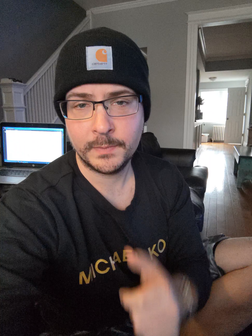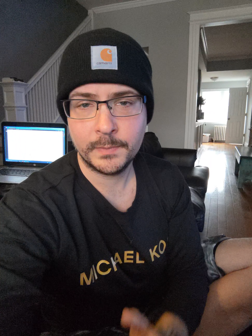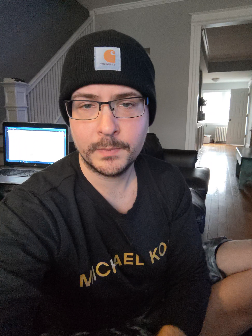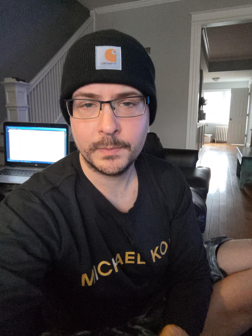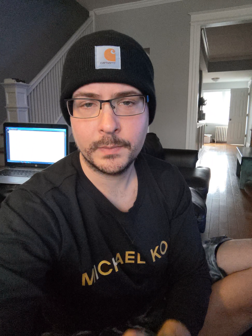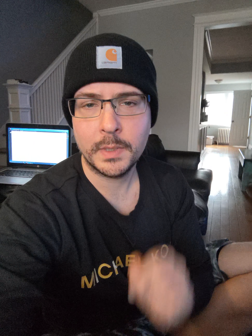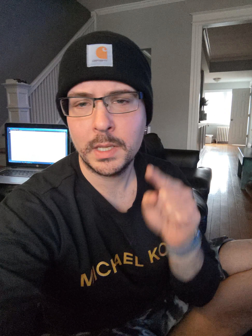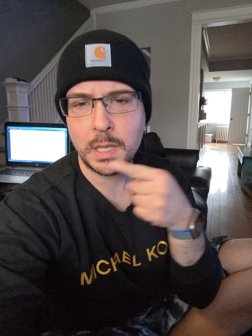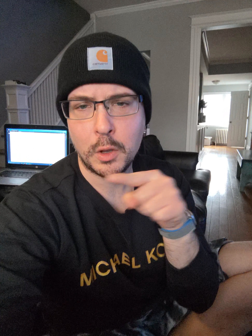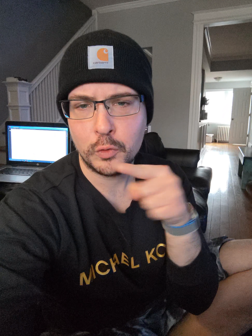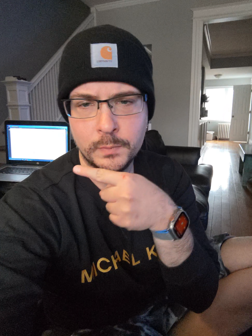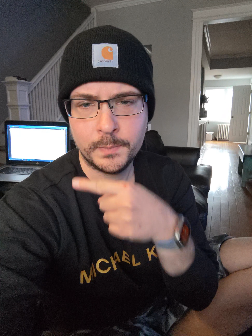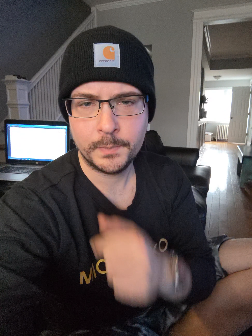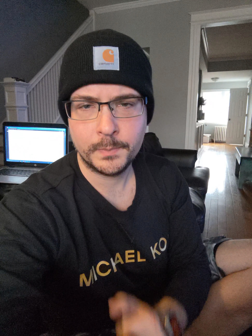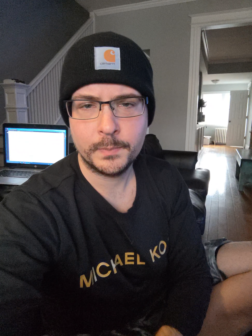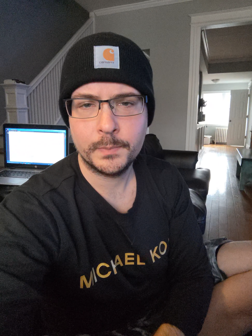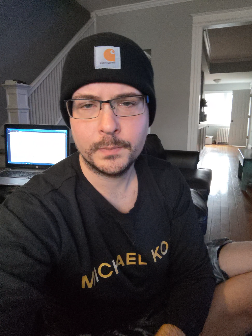carrot